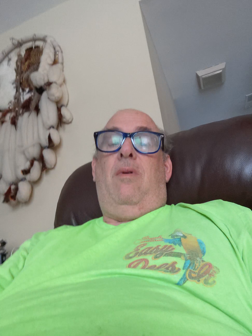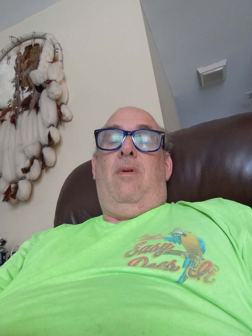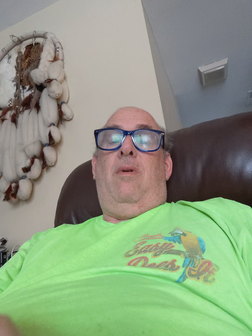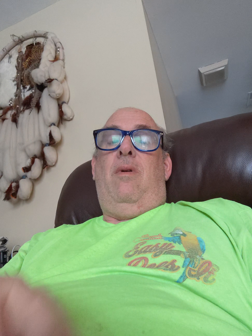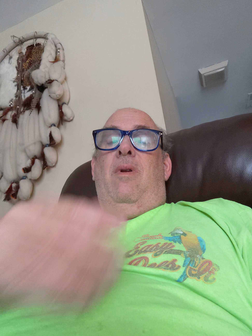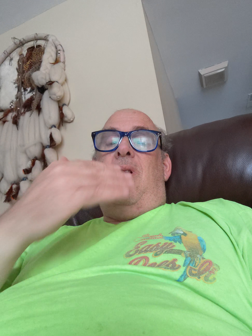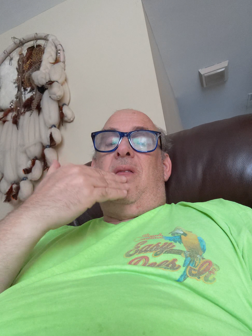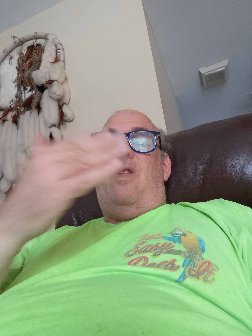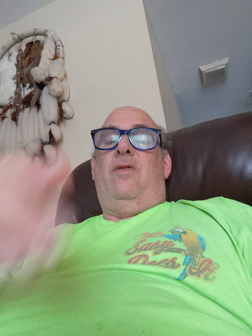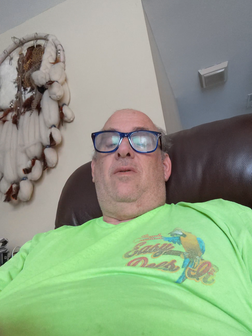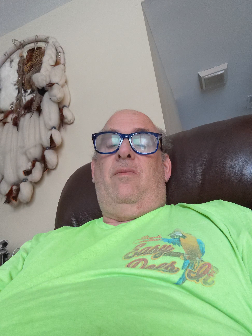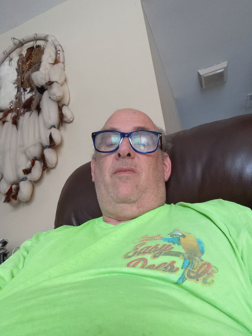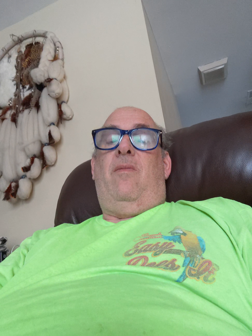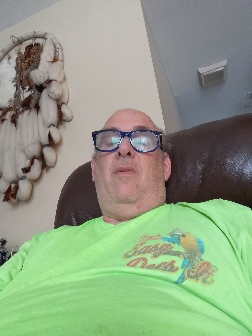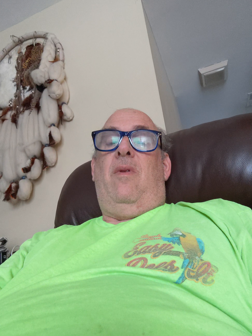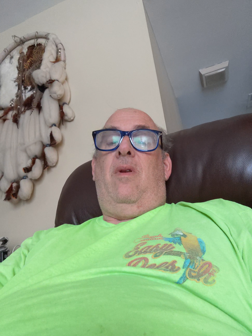thank you